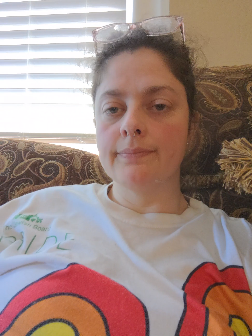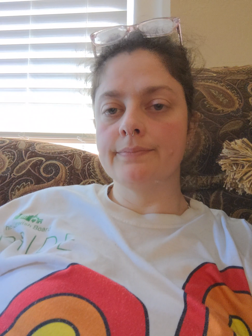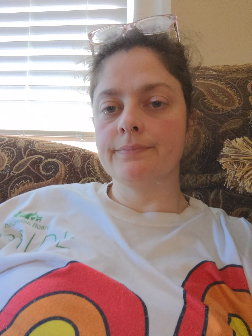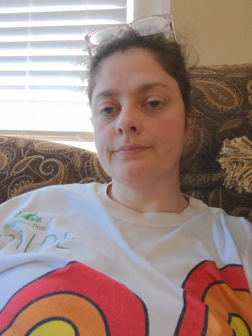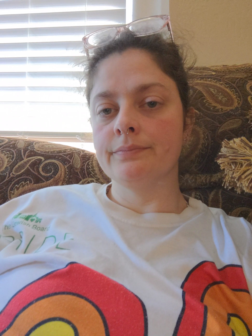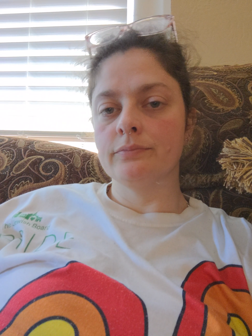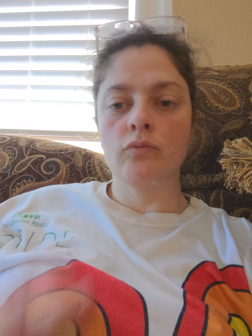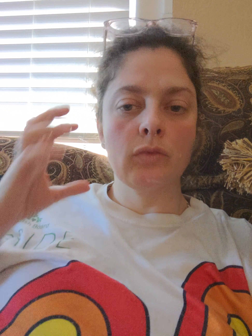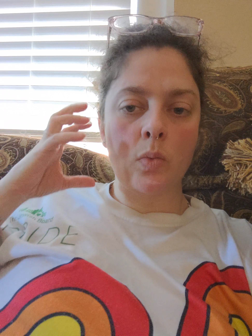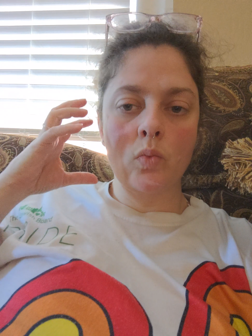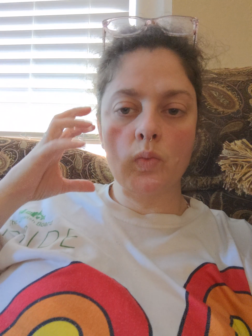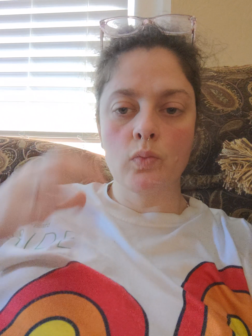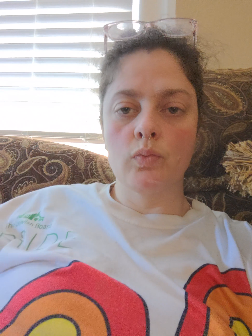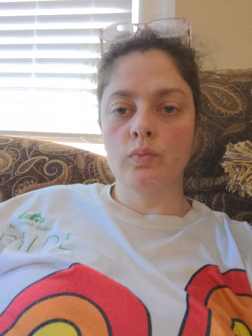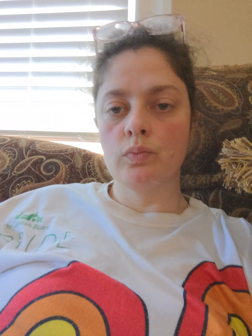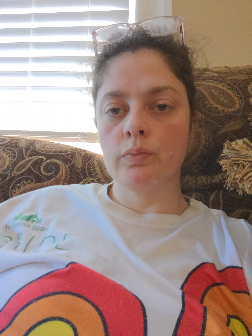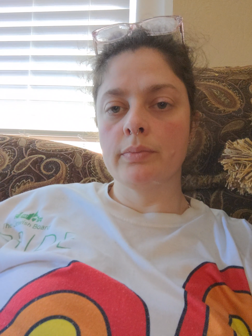radio